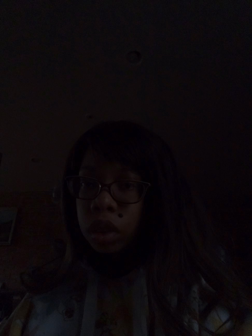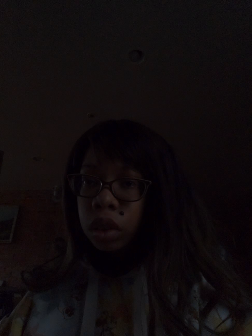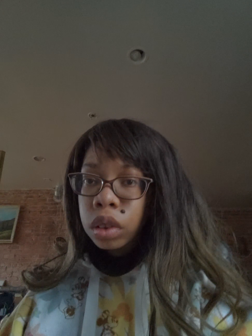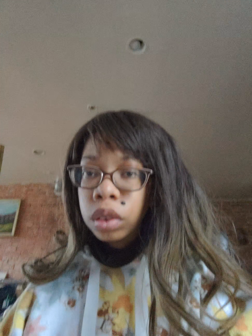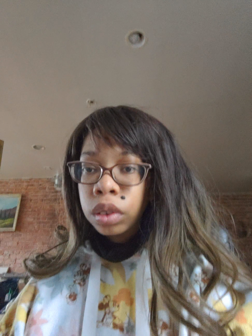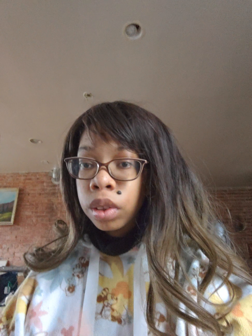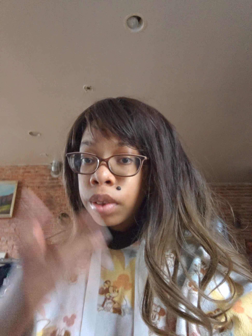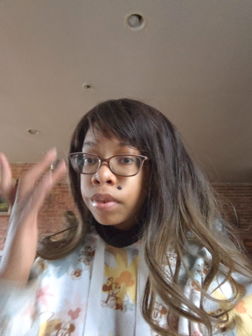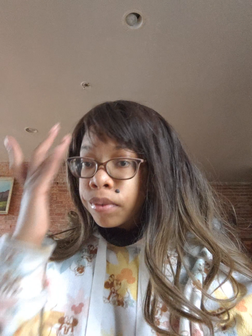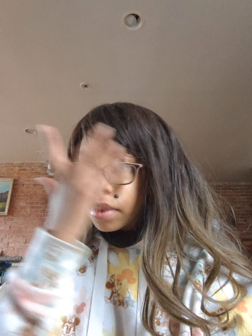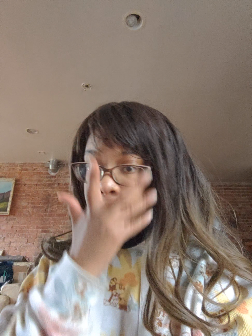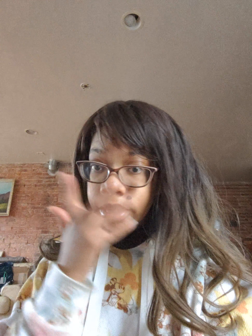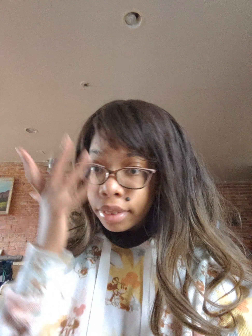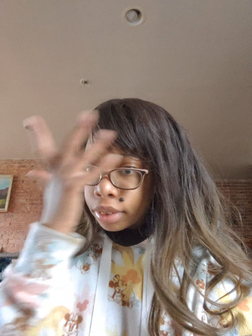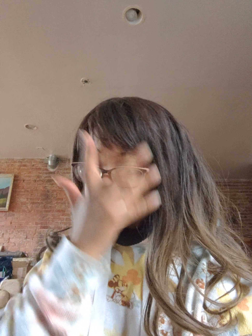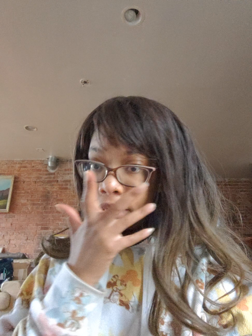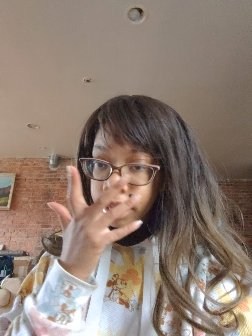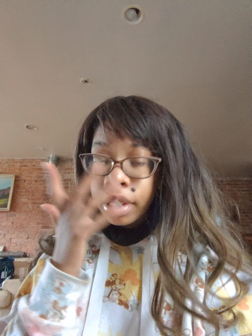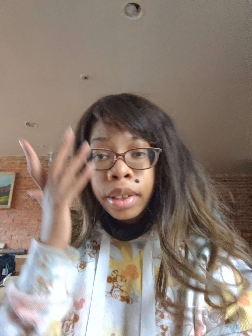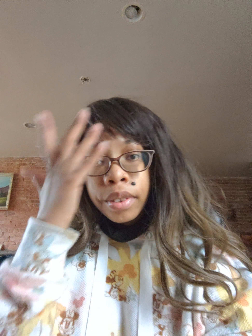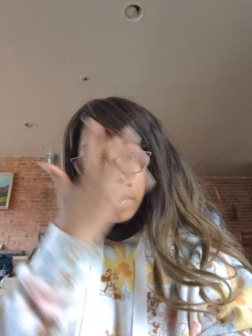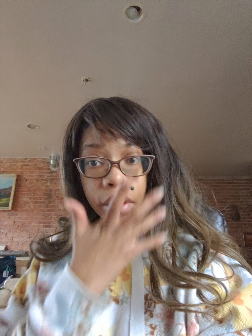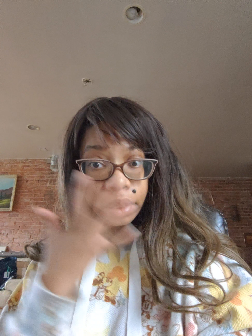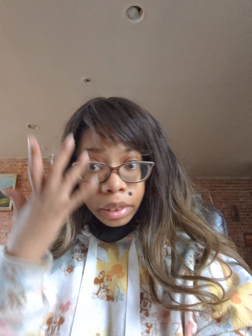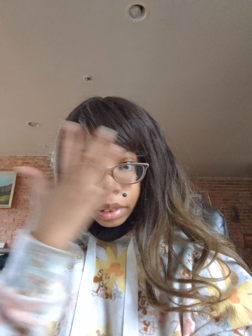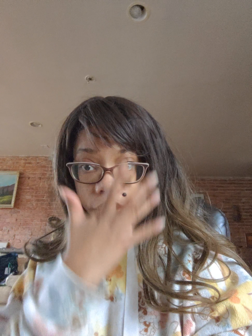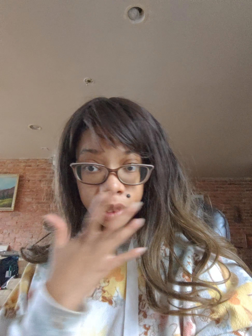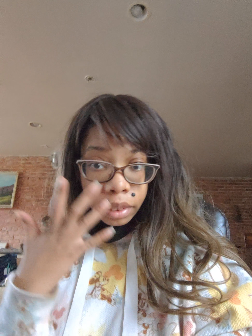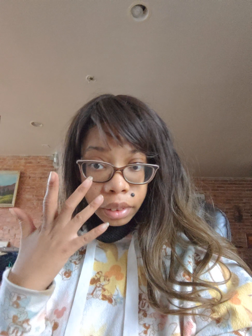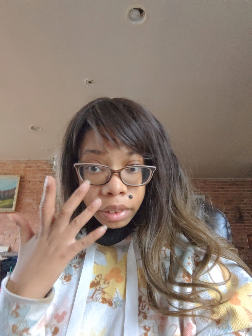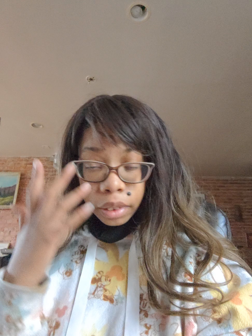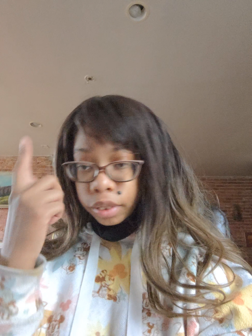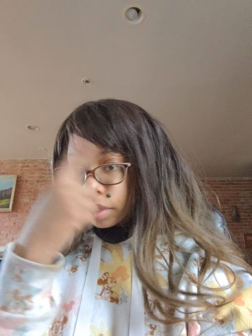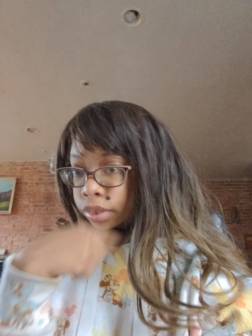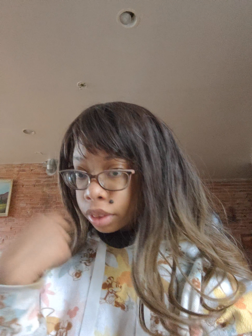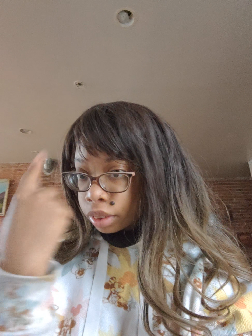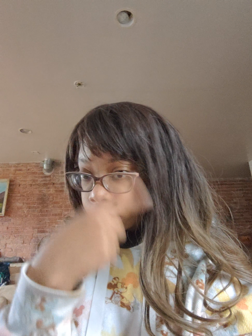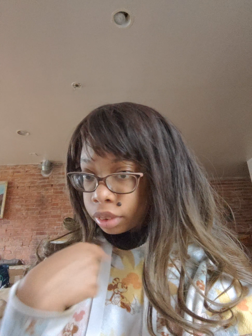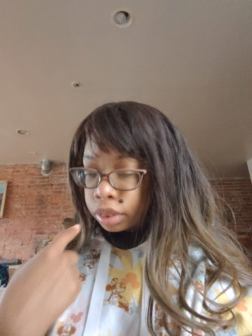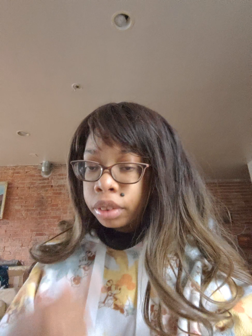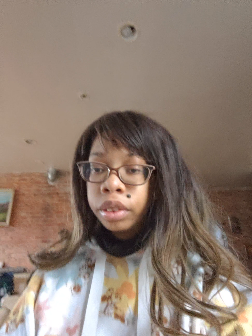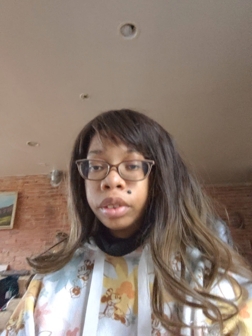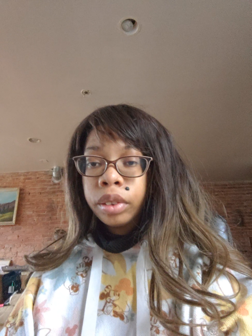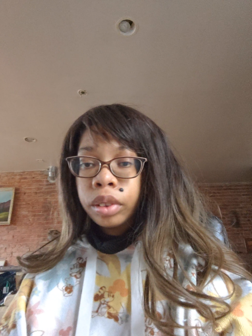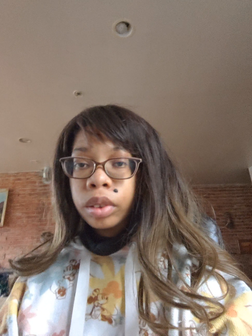face